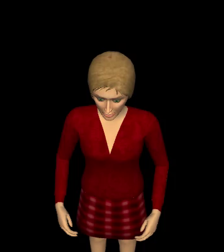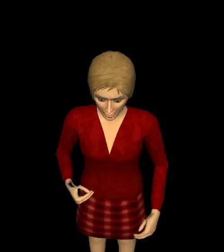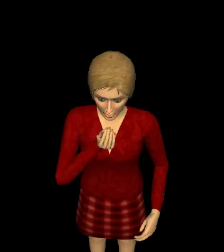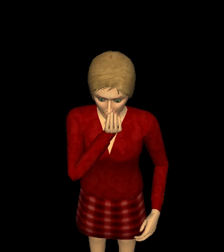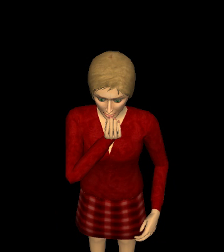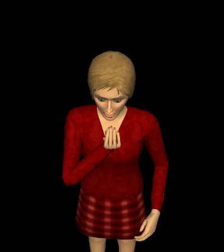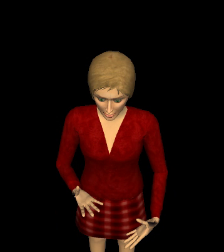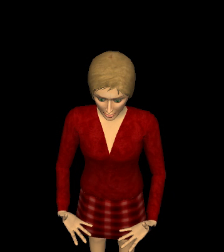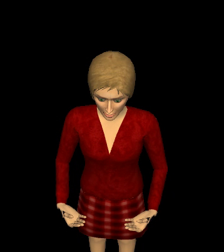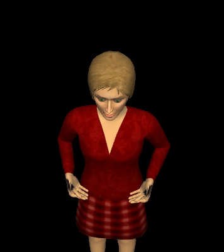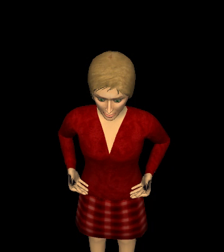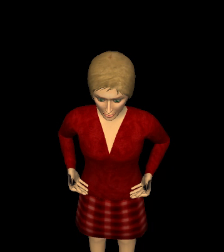مرحبا